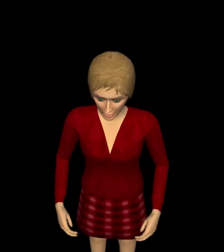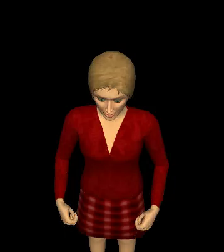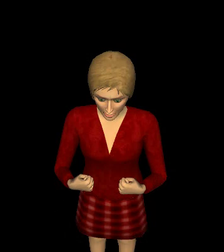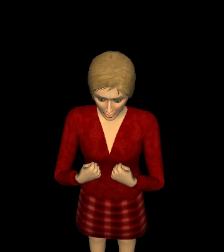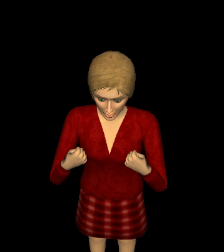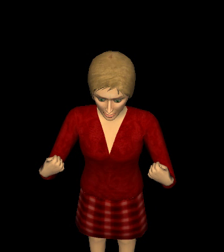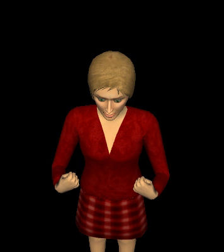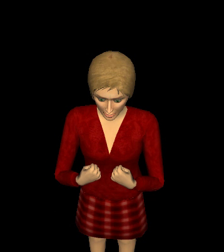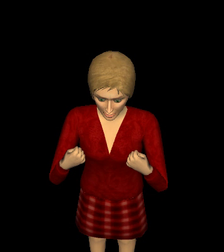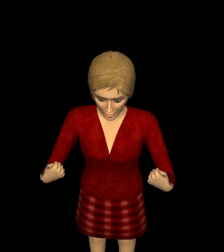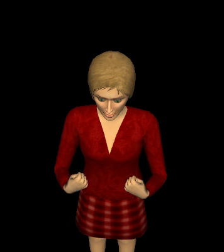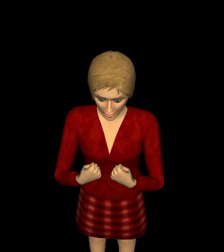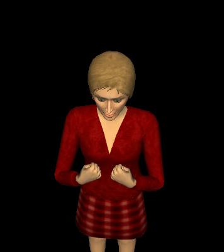إجراء